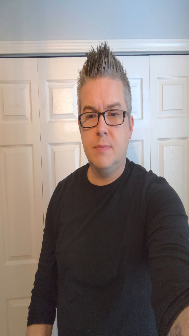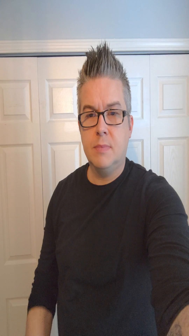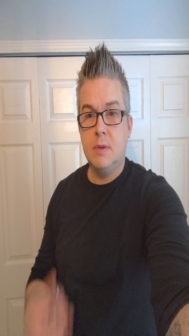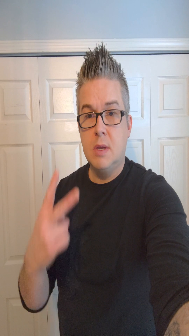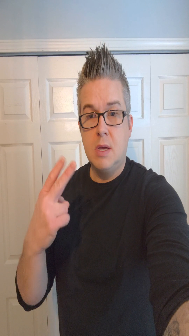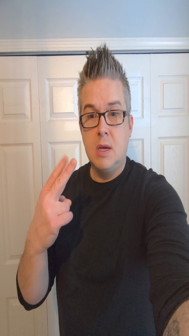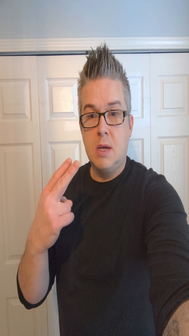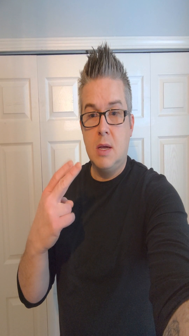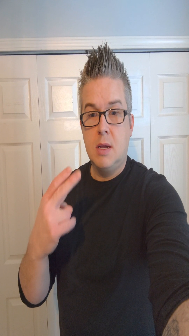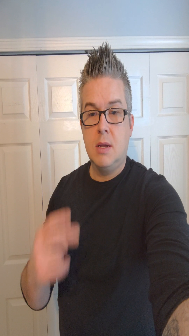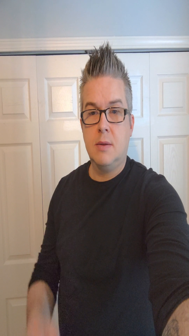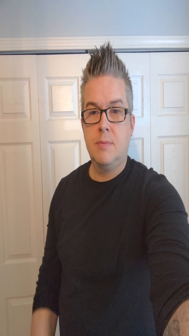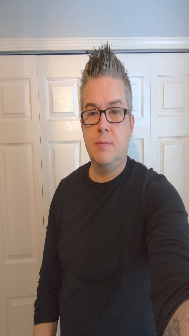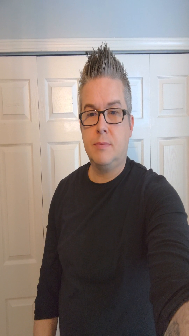scissors